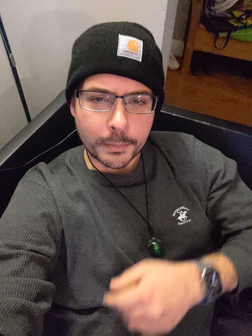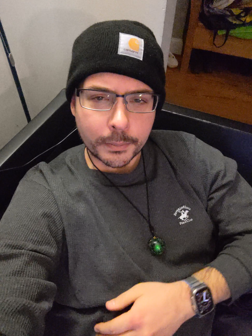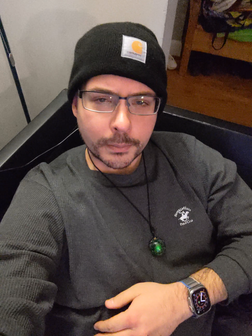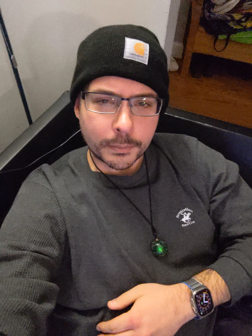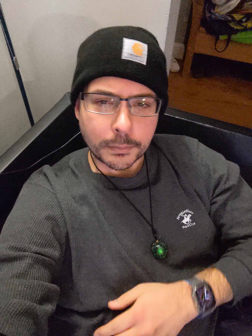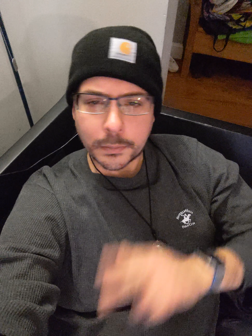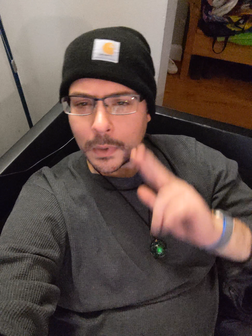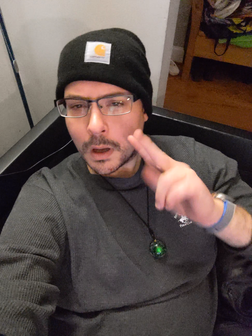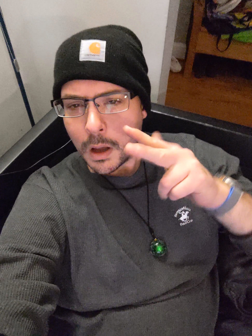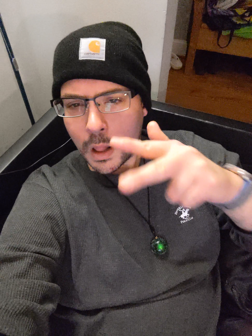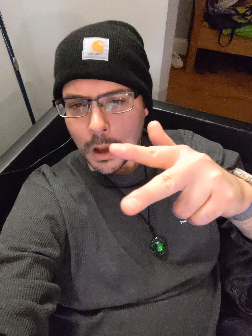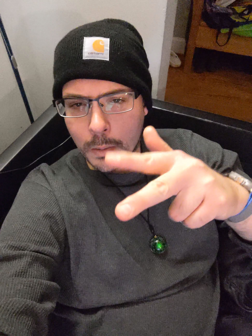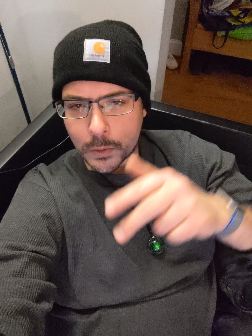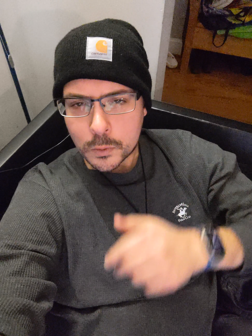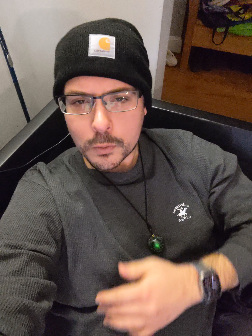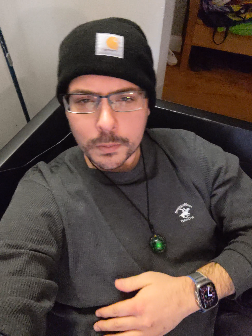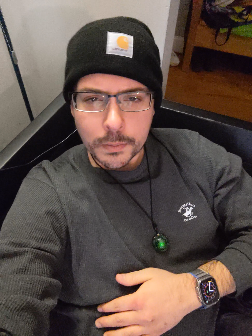helicopter